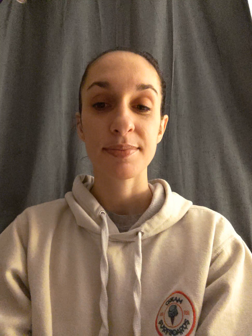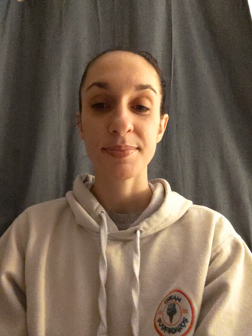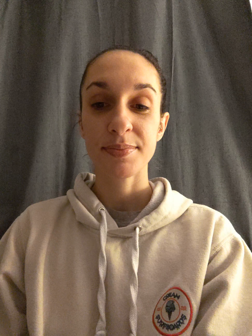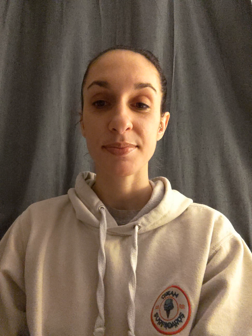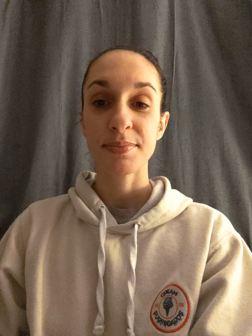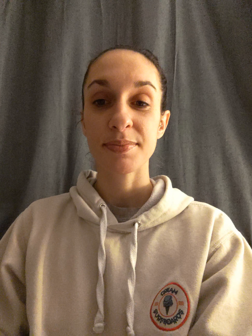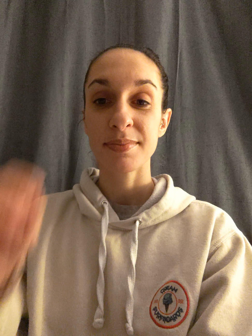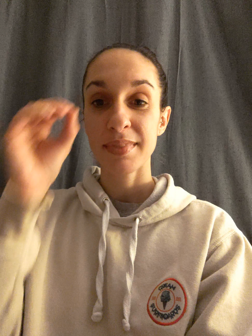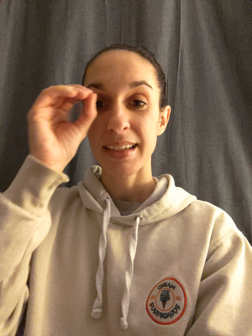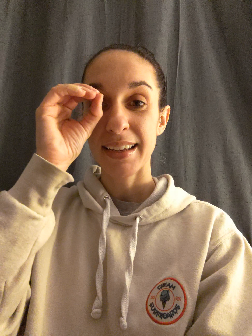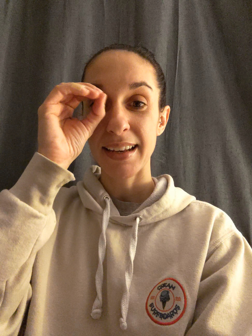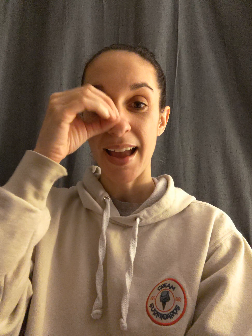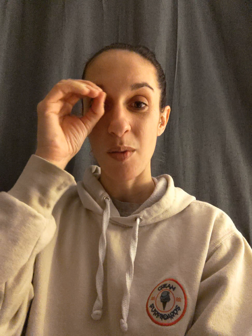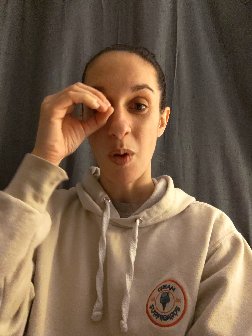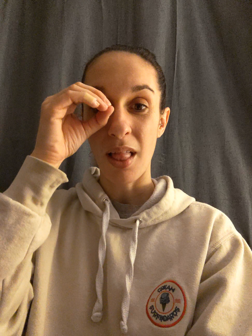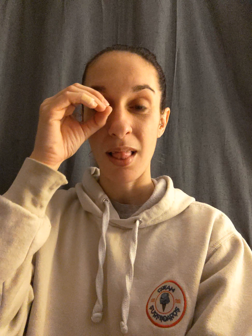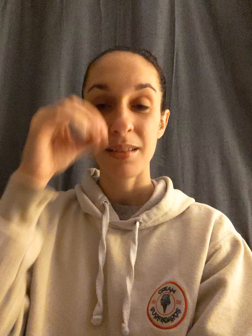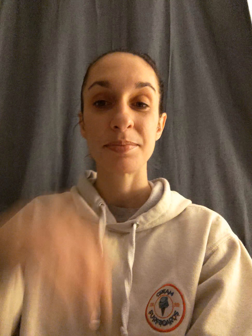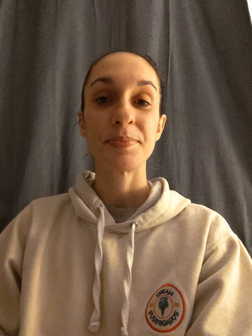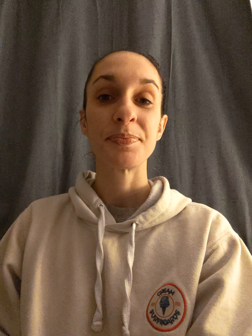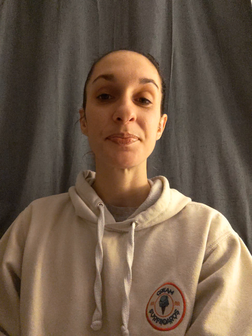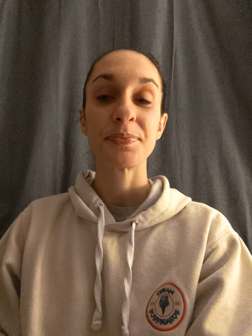owl